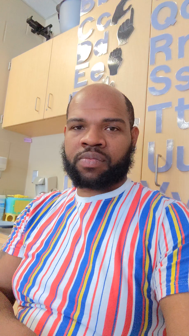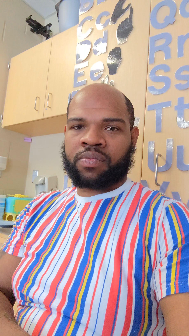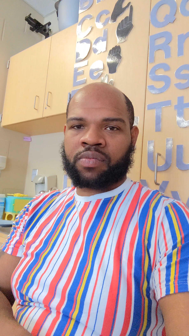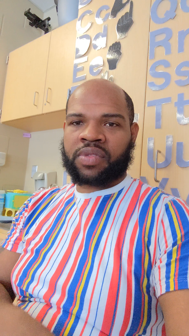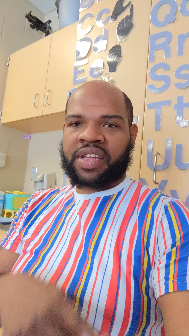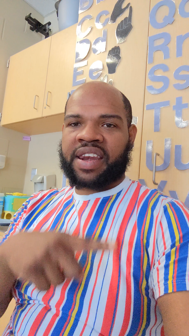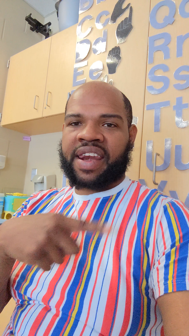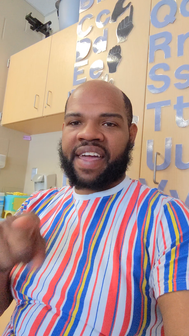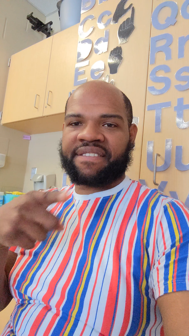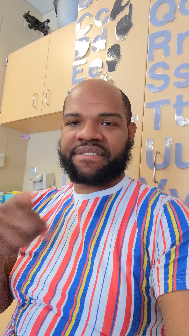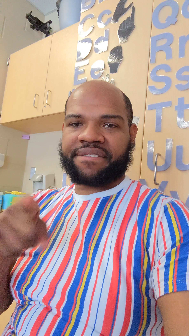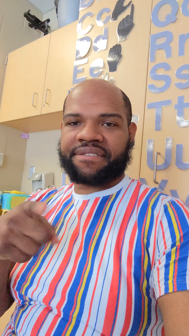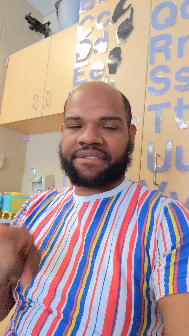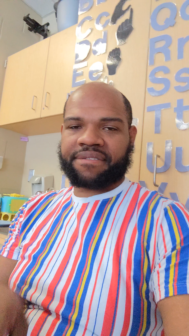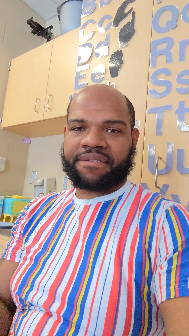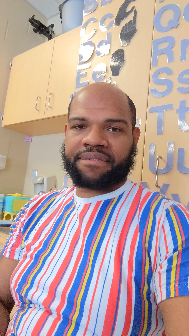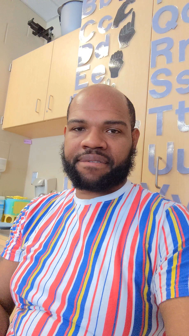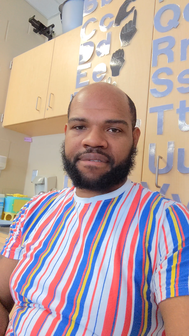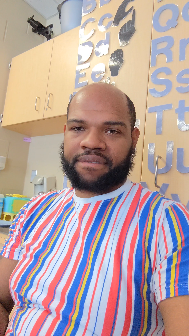knife